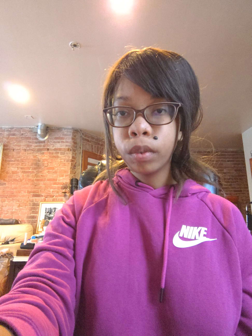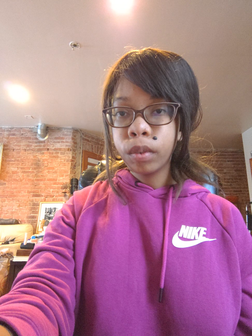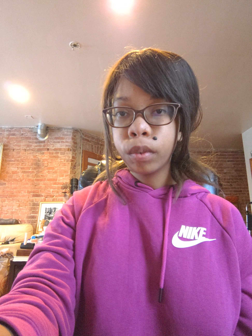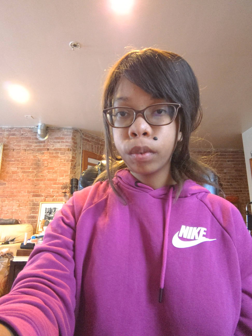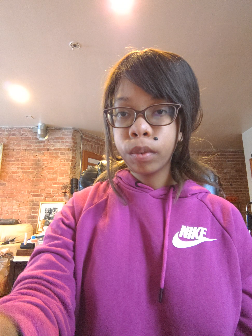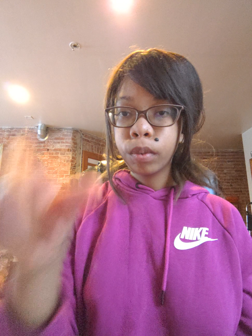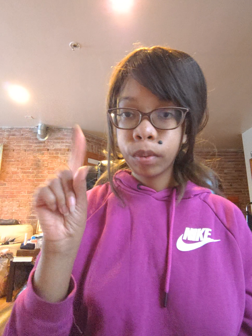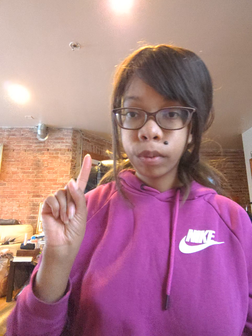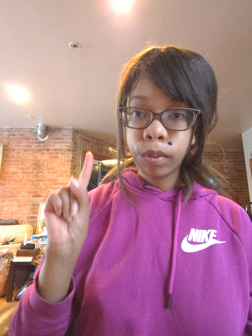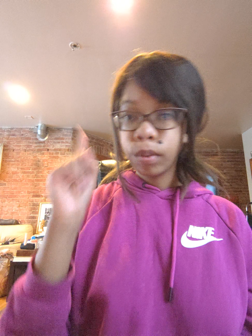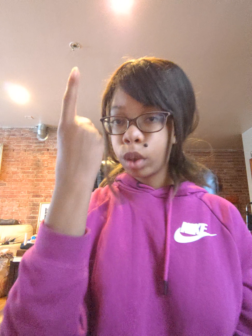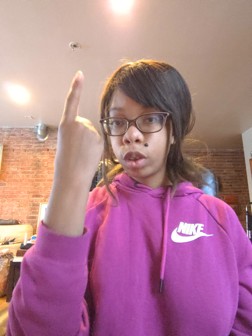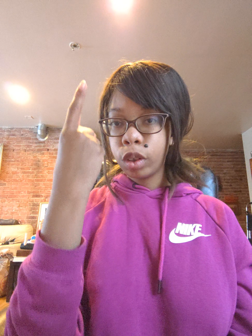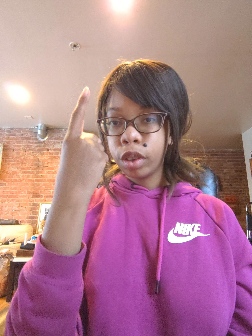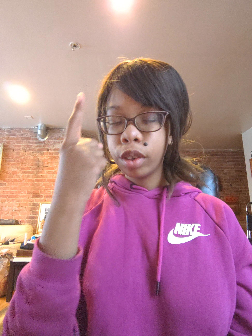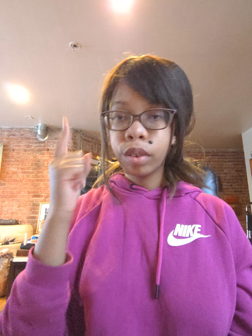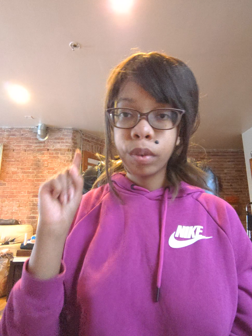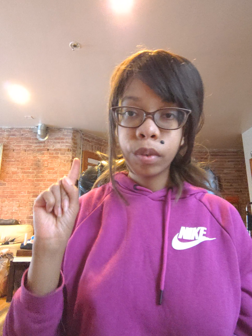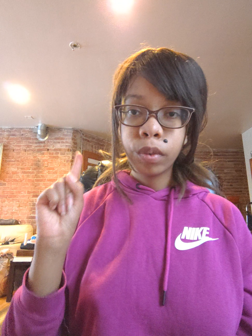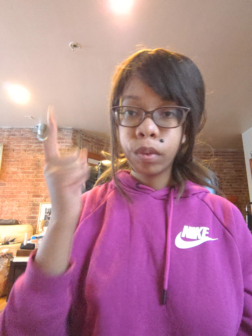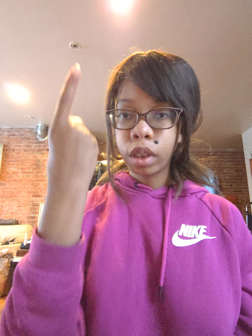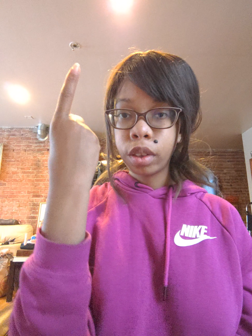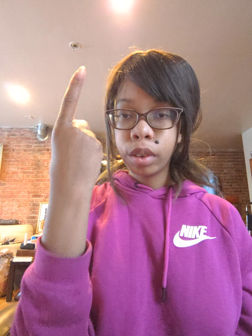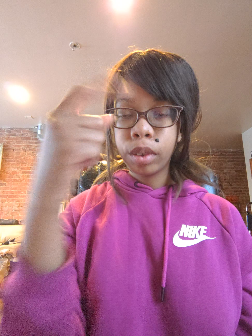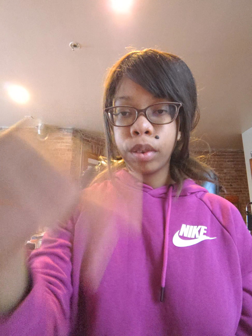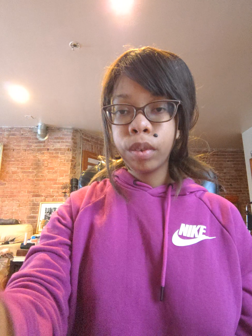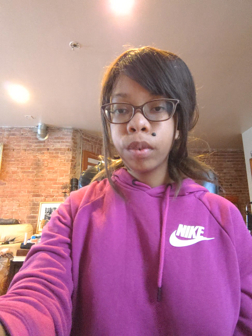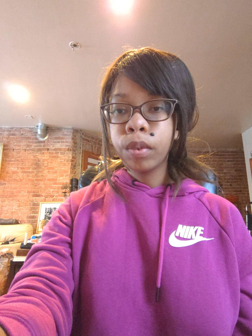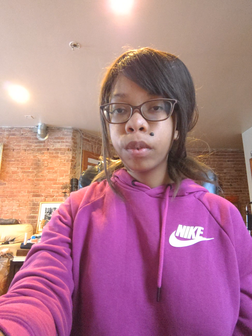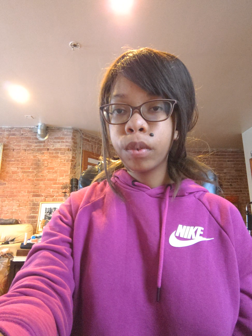first